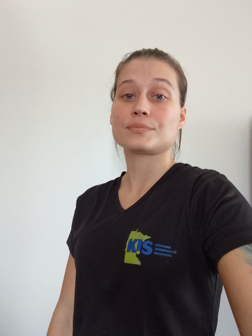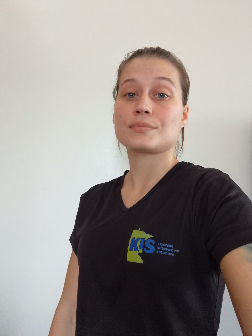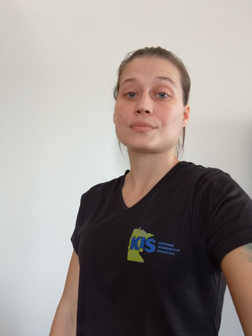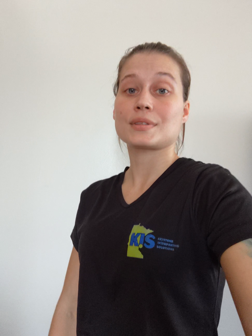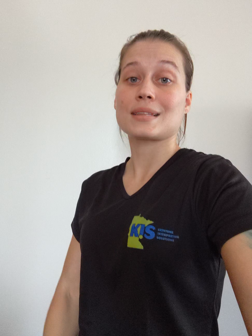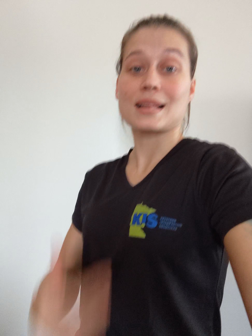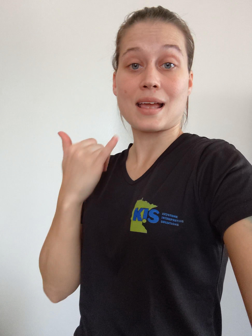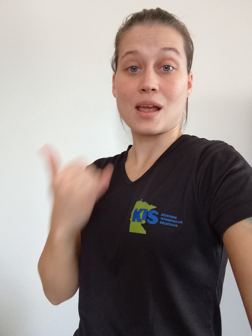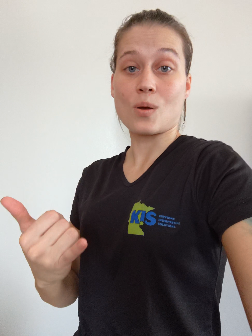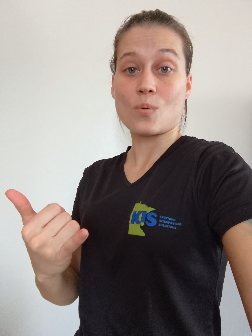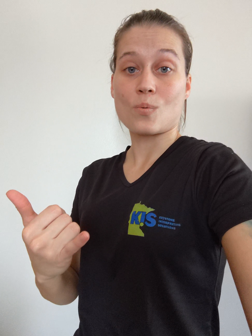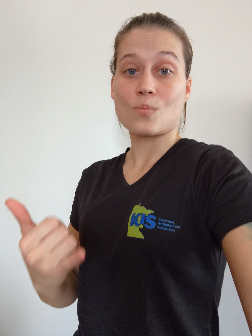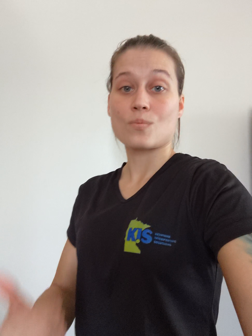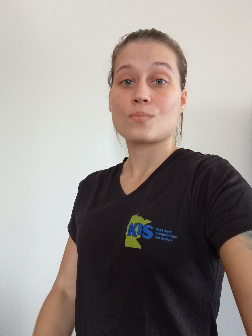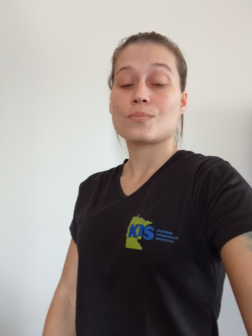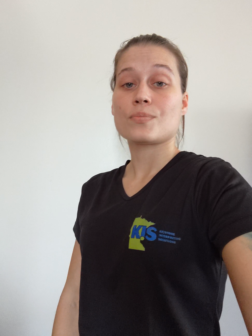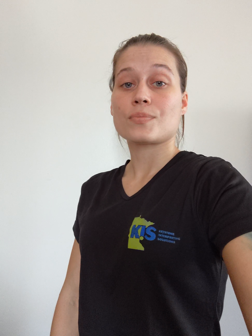now